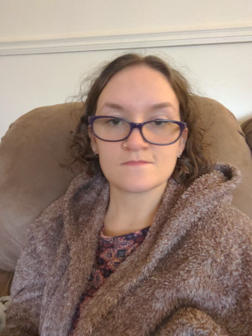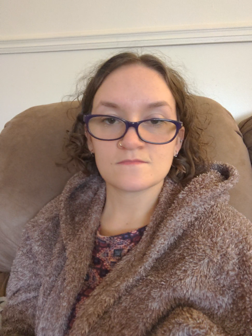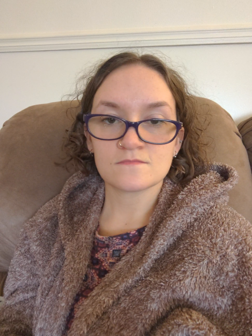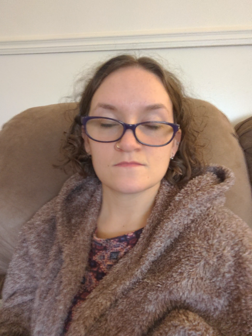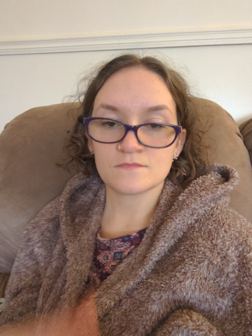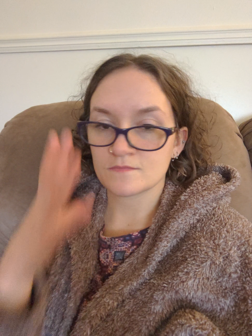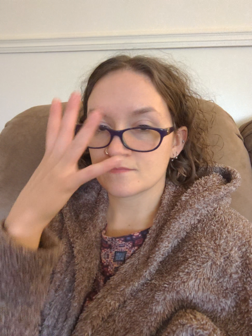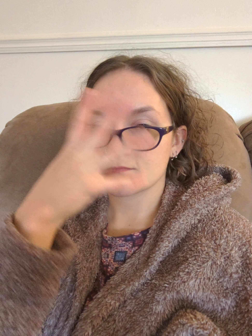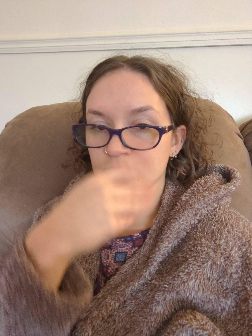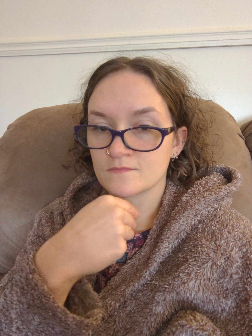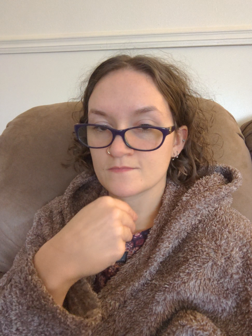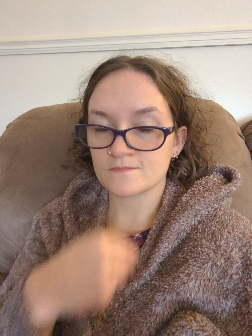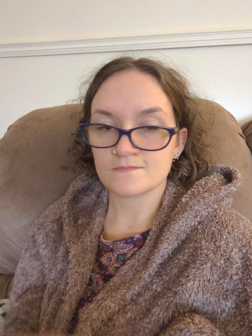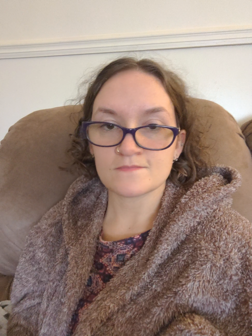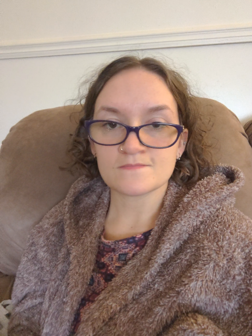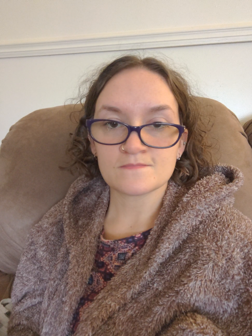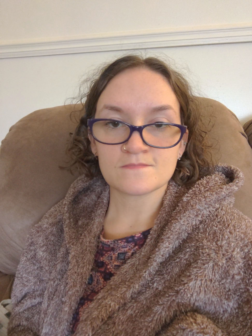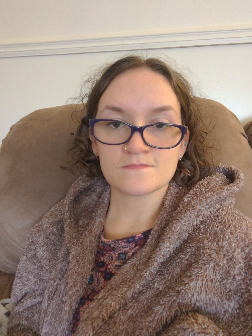pretty